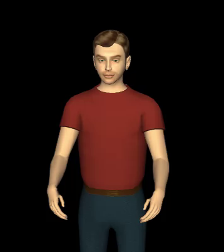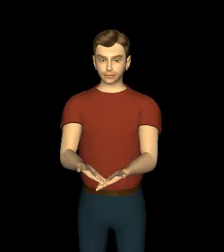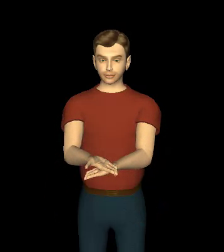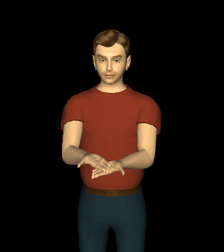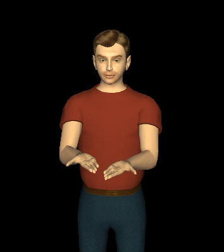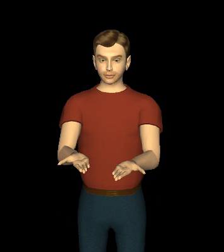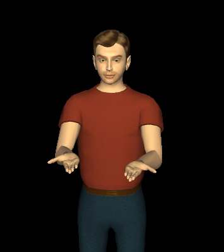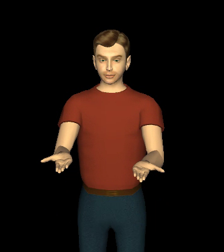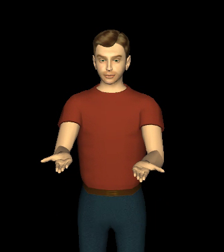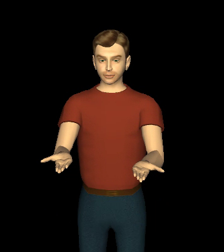بسيط